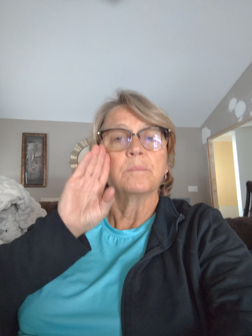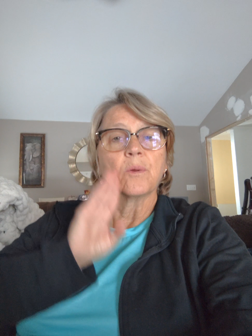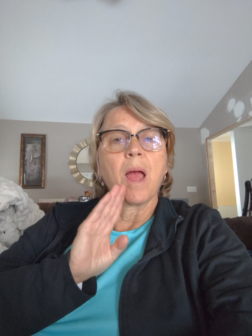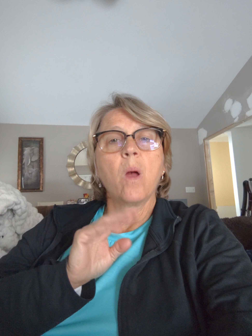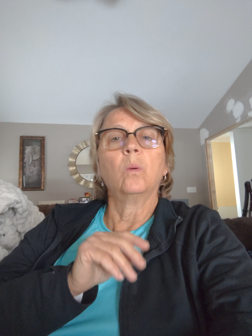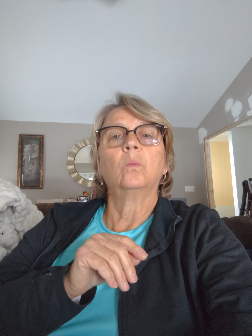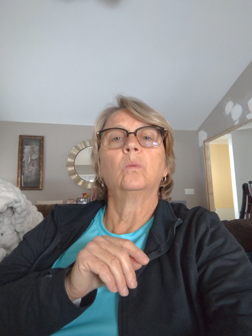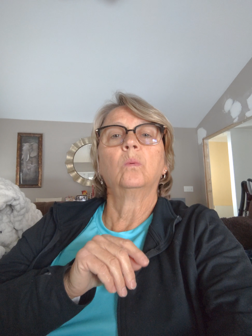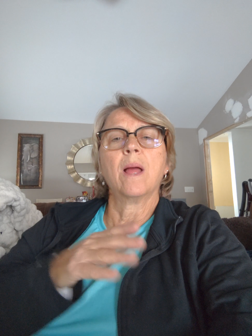brown